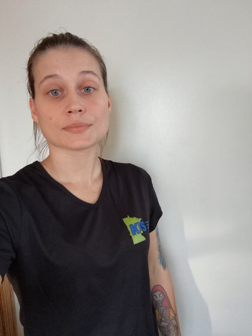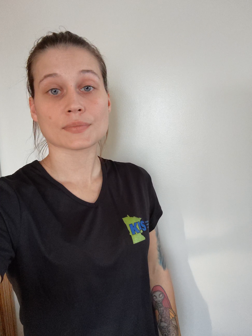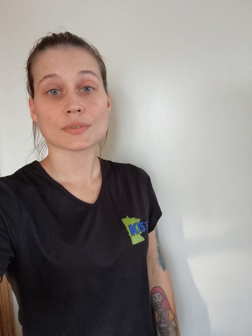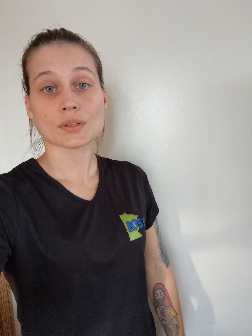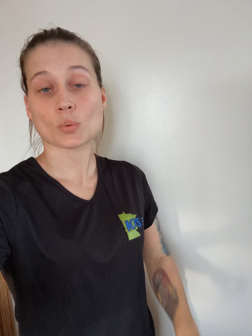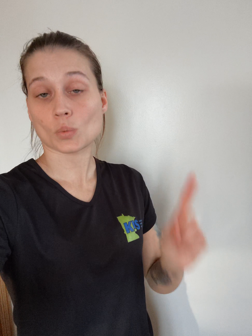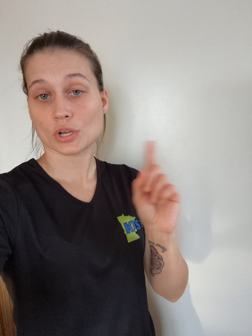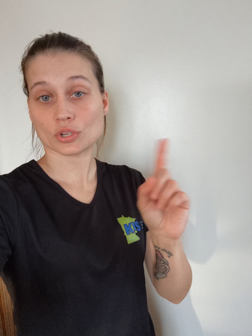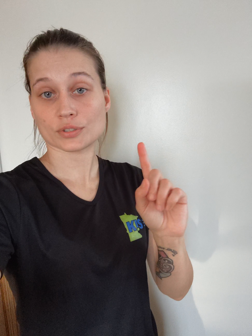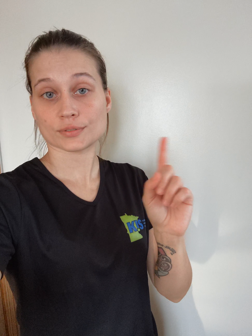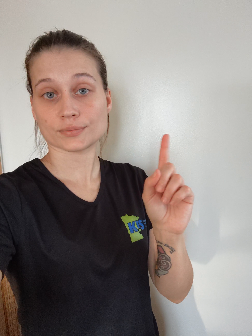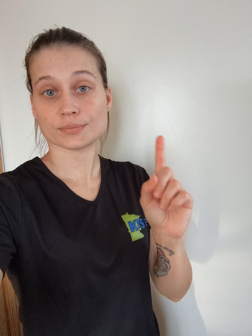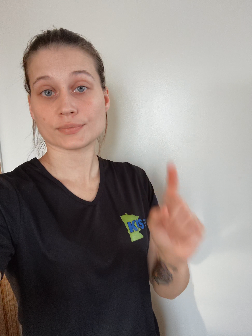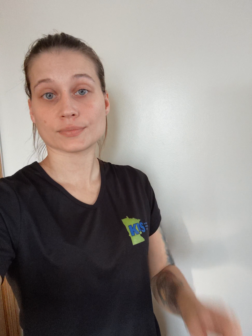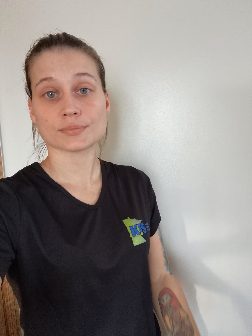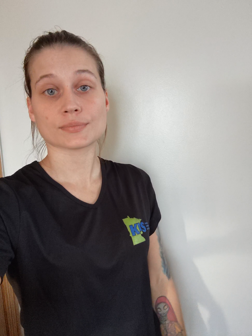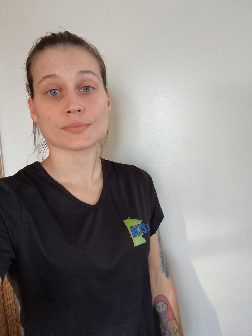where